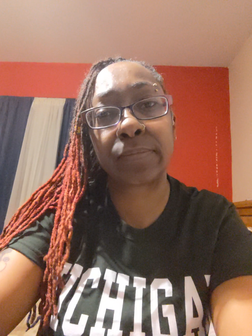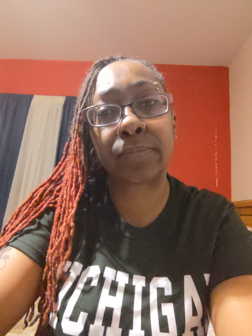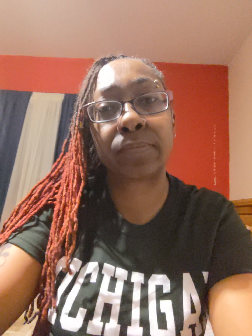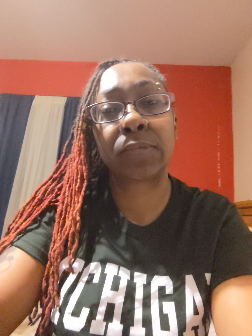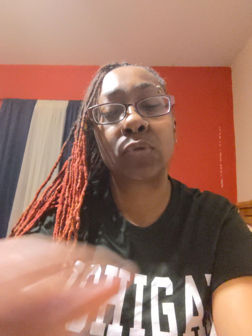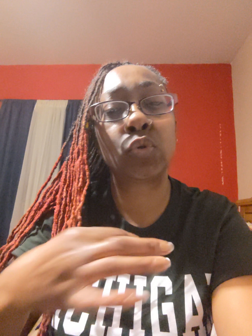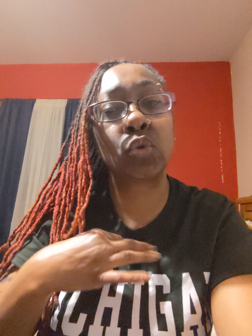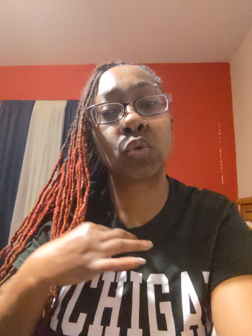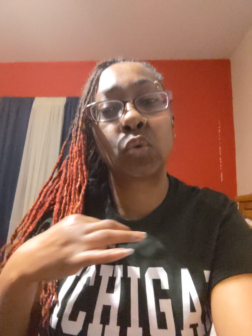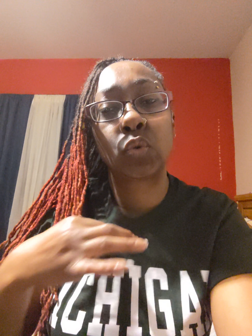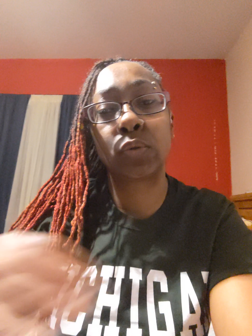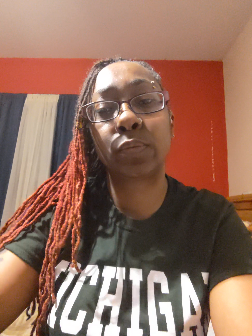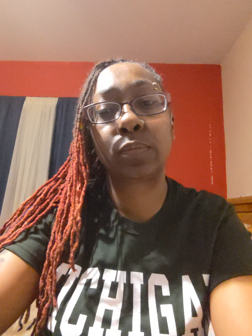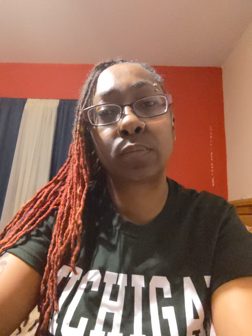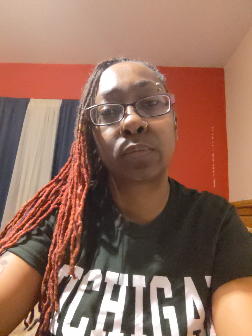shirt